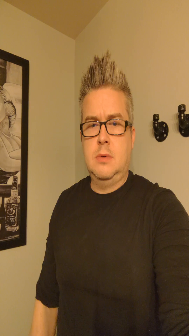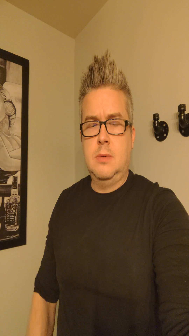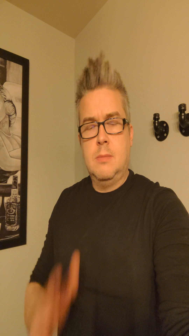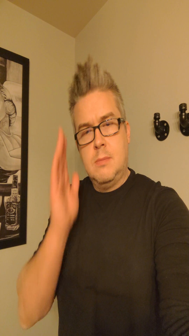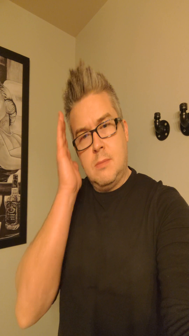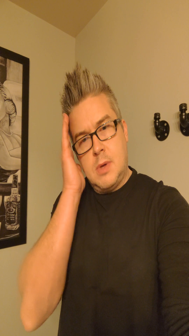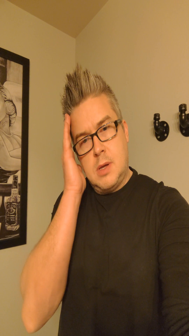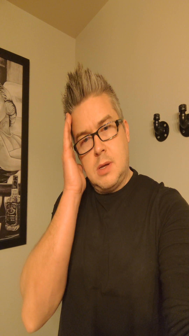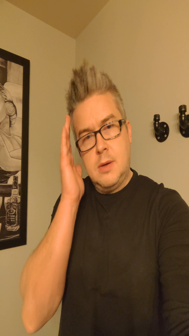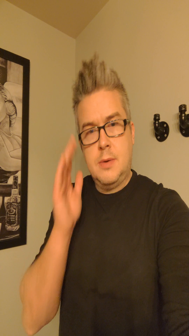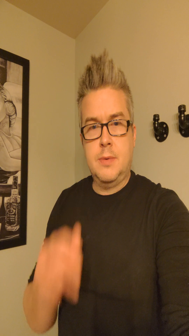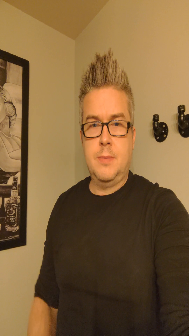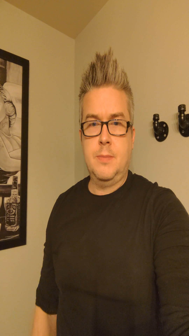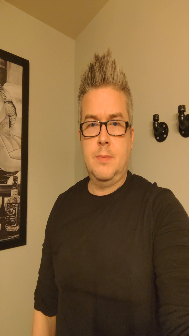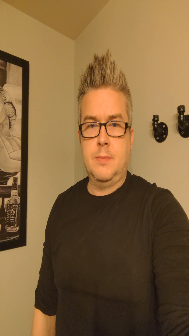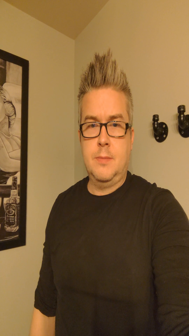bed